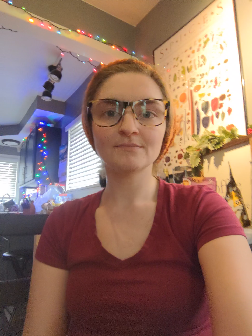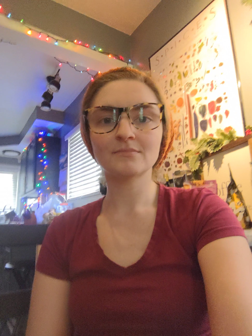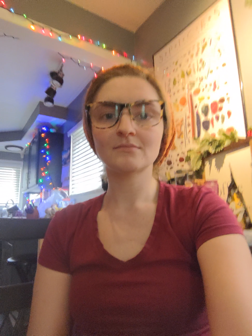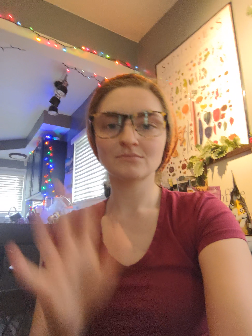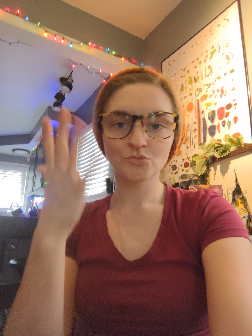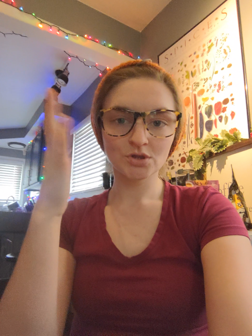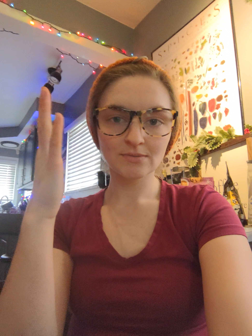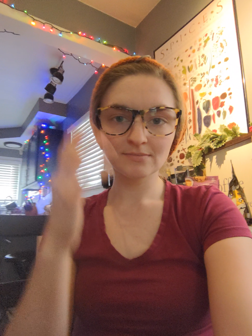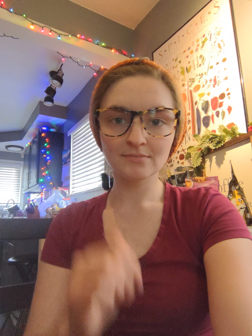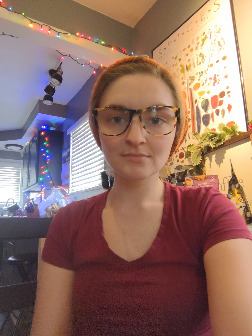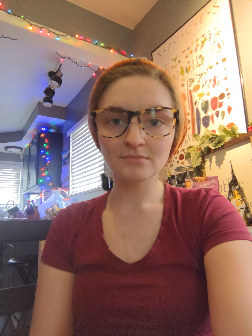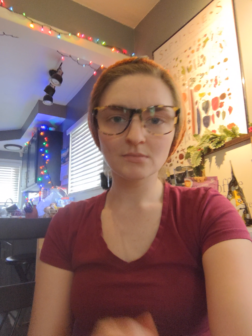tree